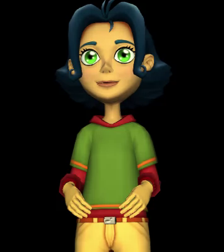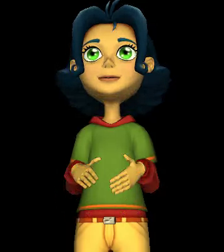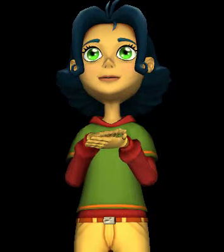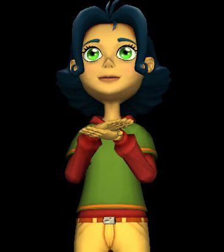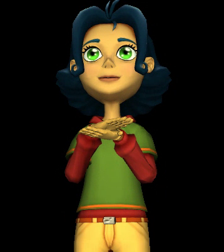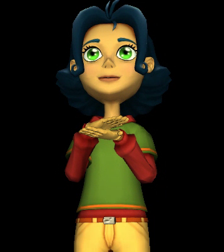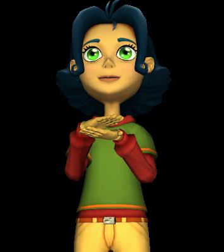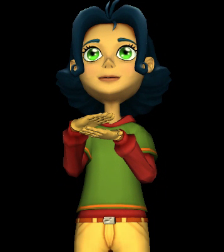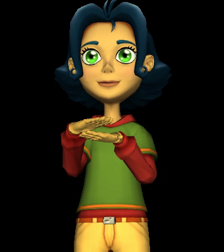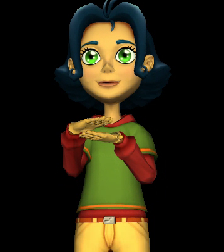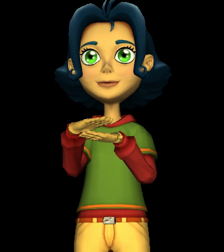ناعم